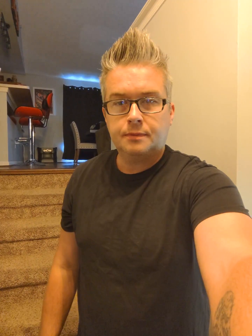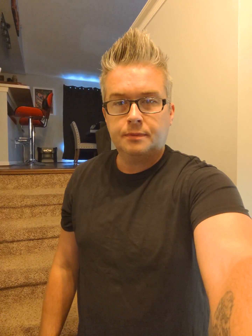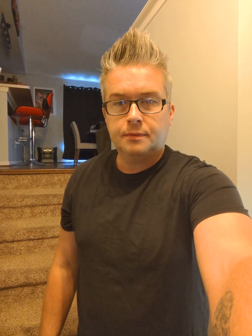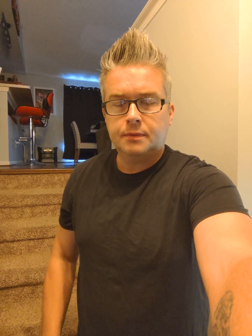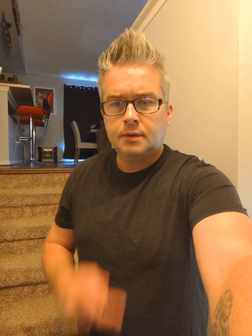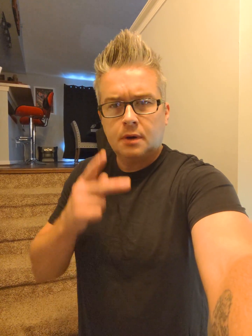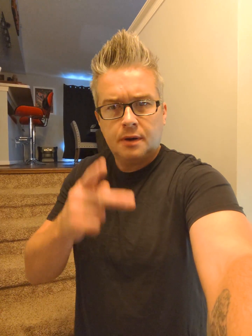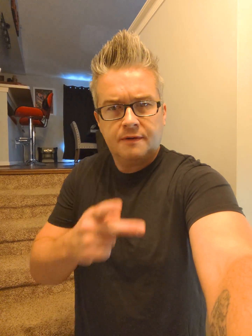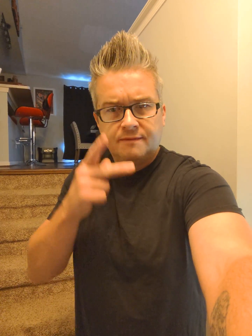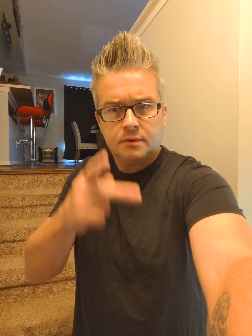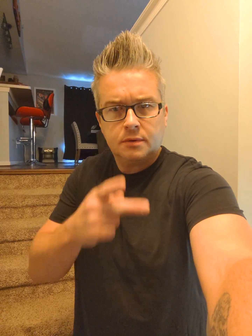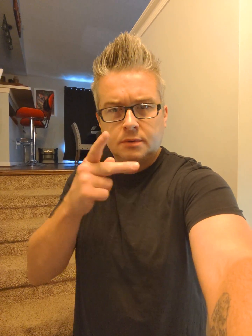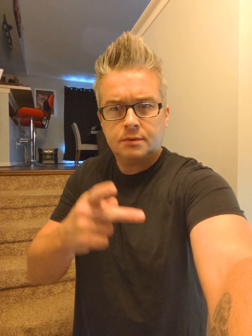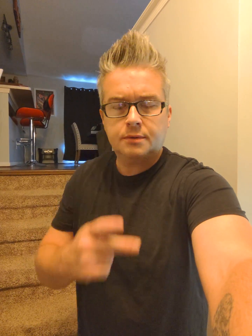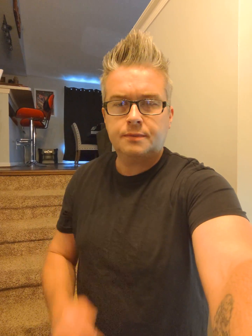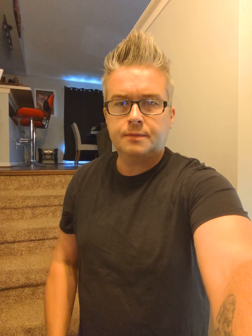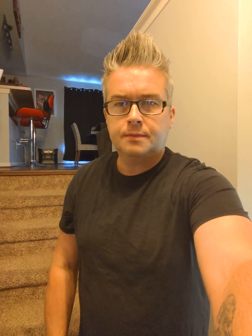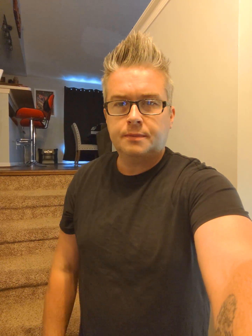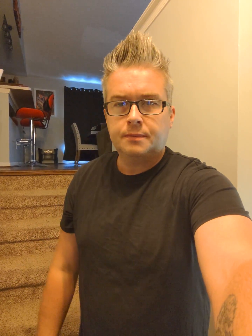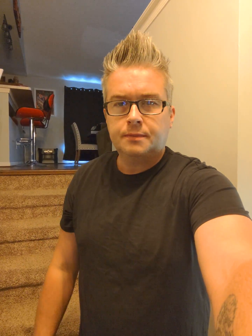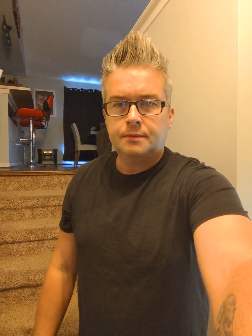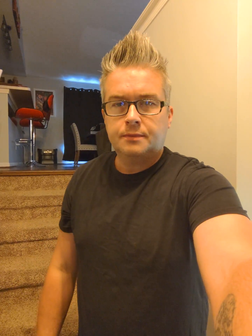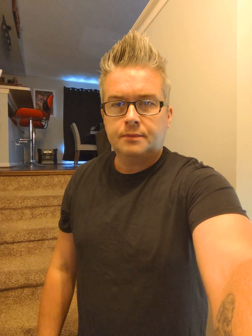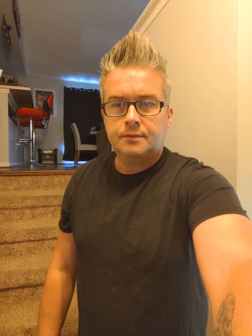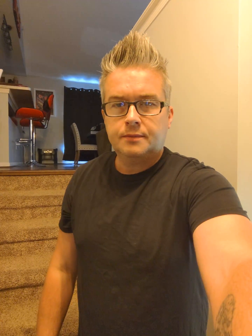careful